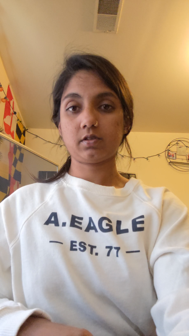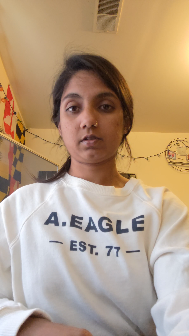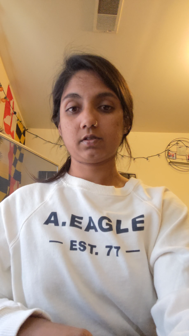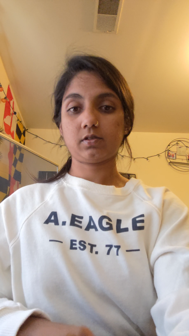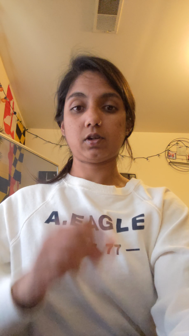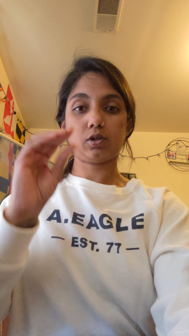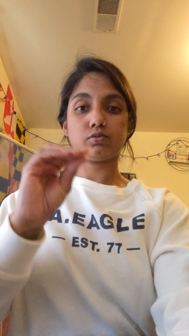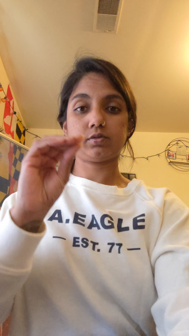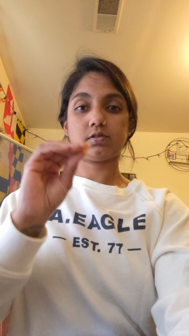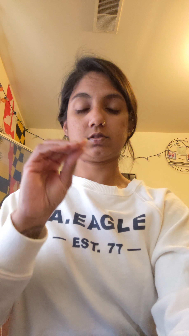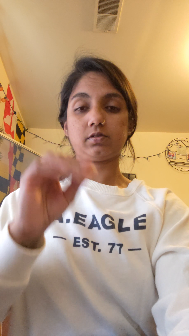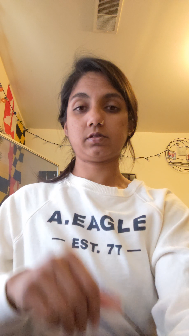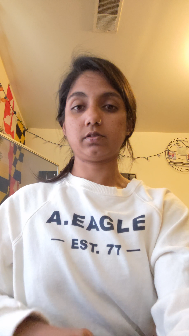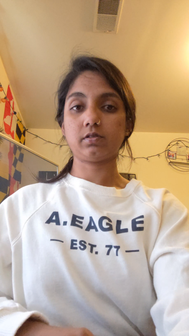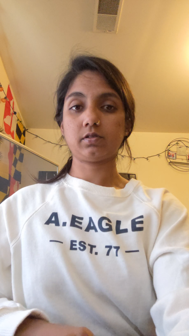dinosaur